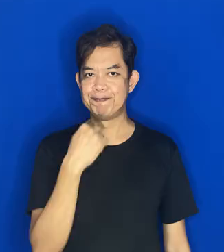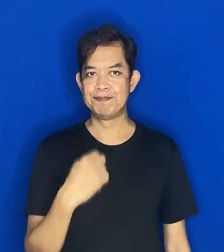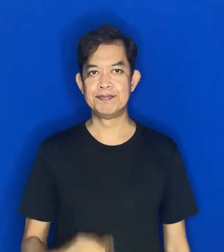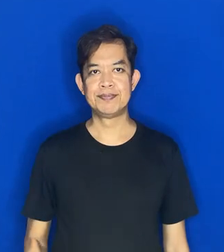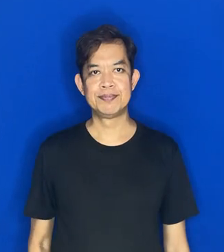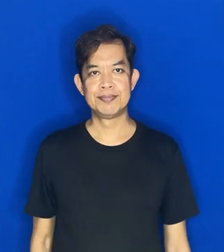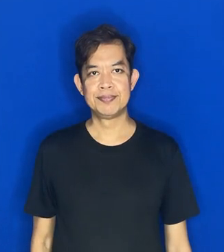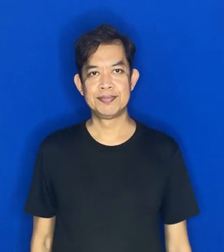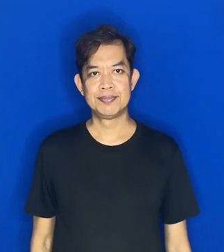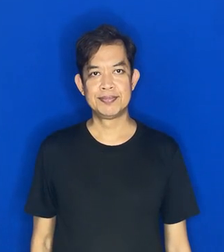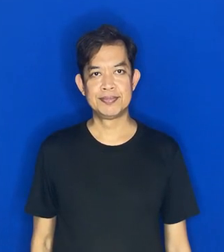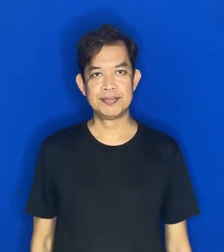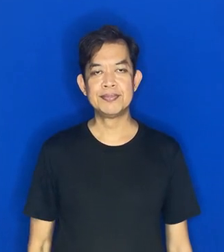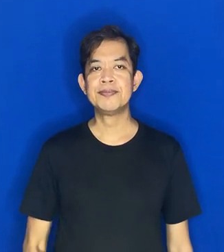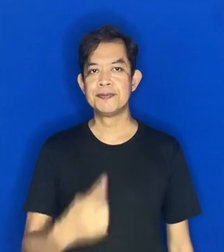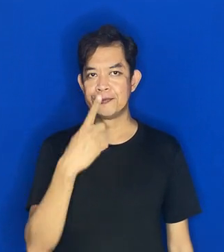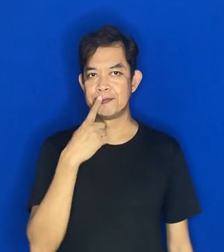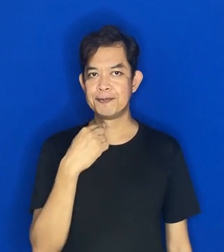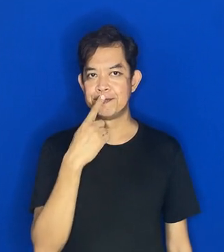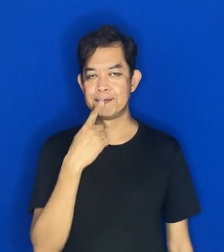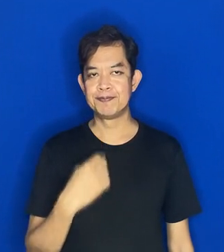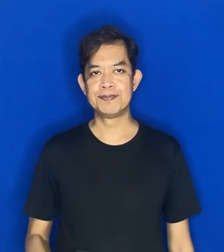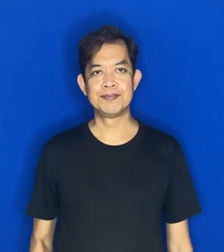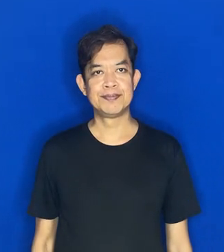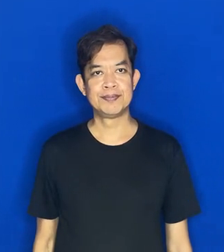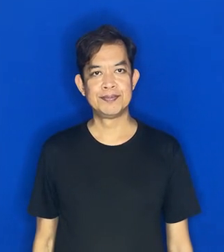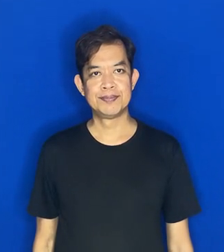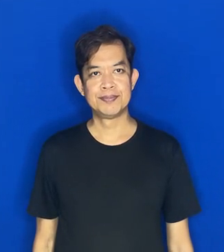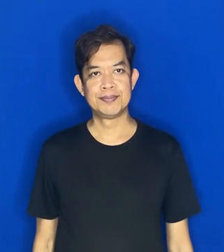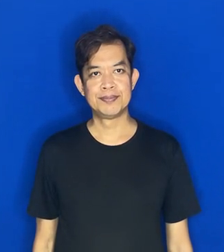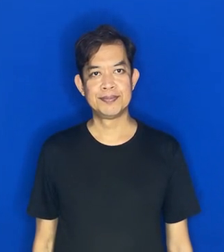red